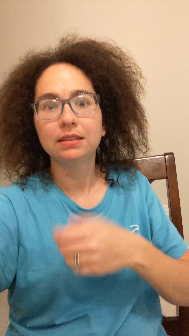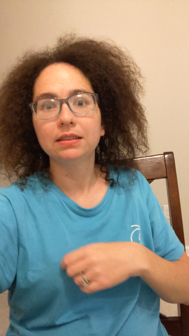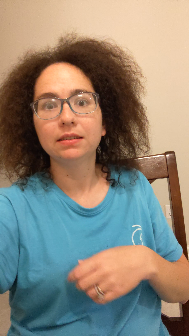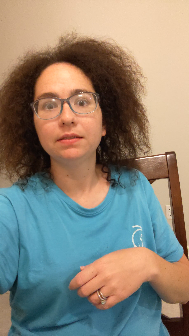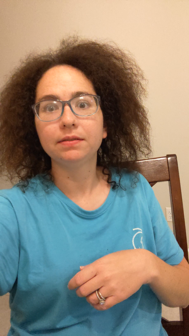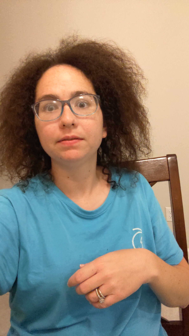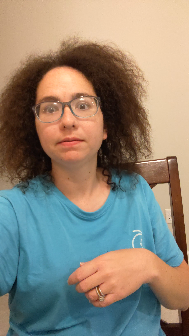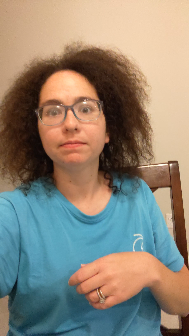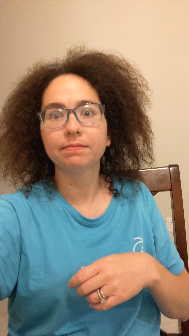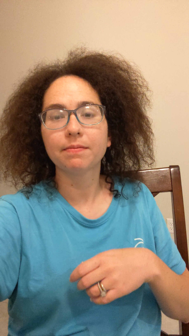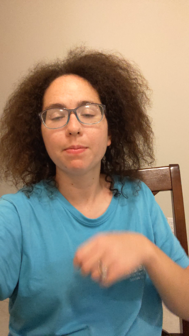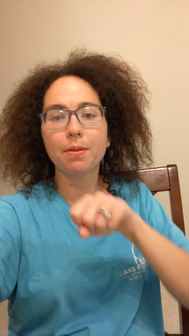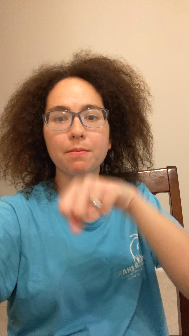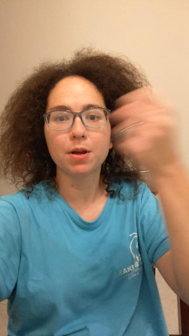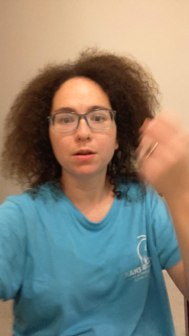break